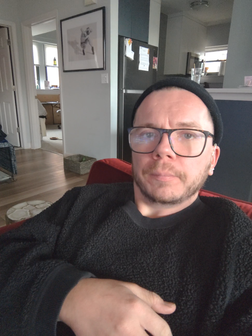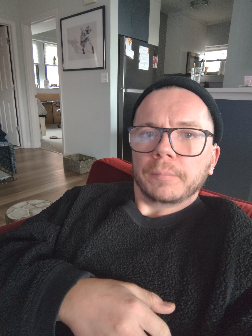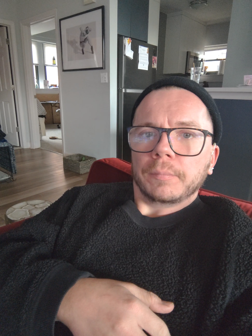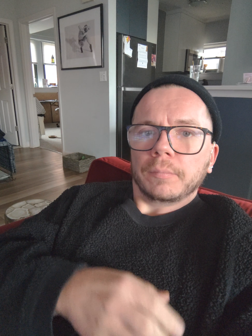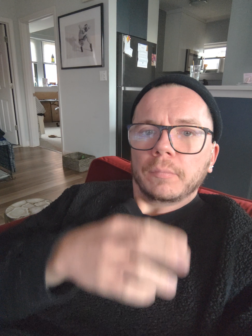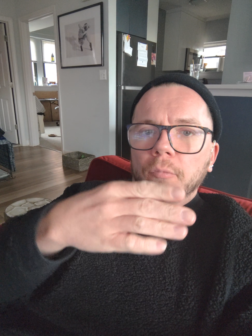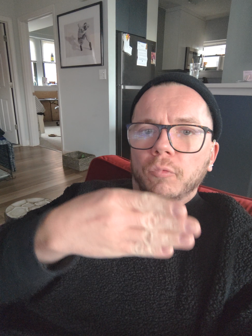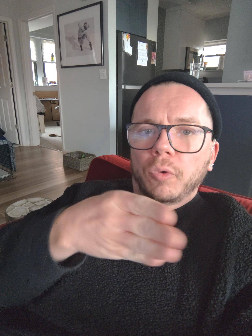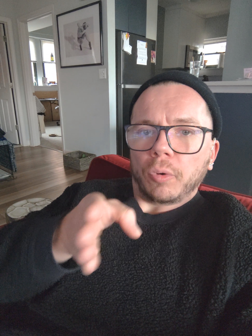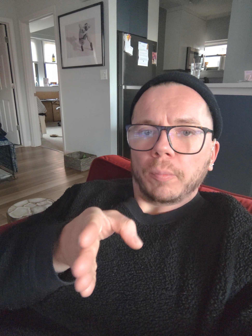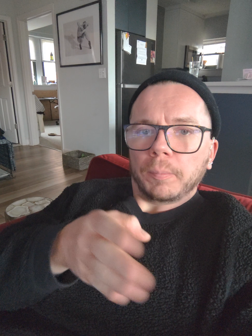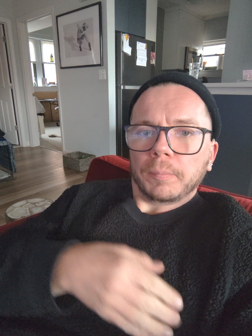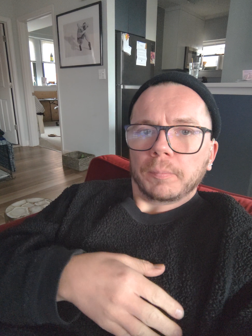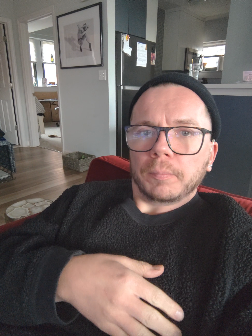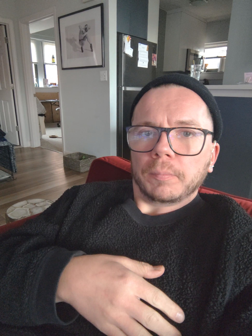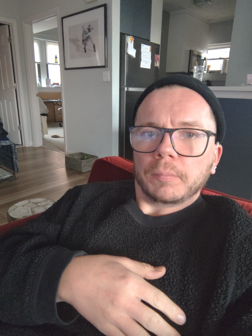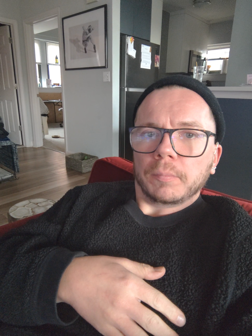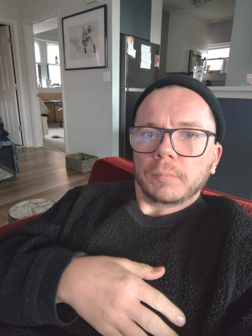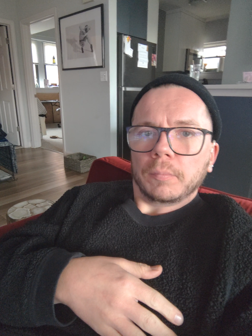room